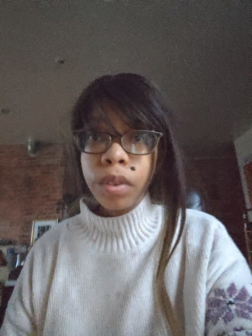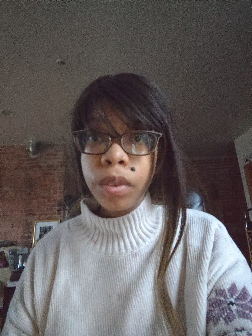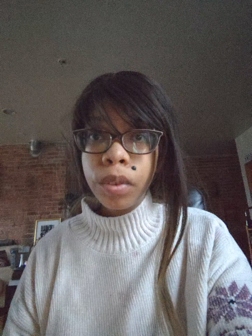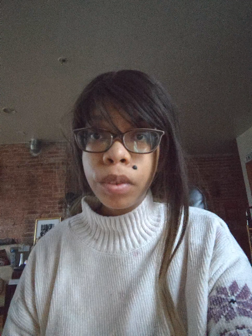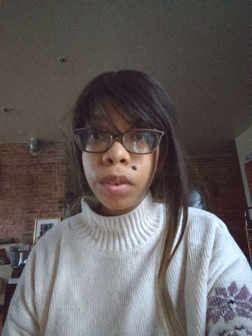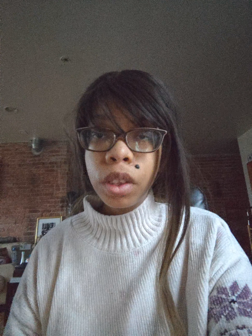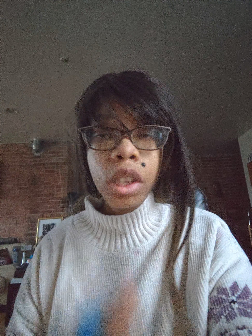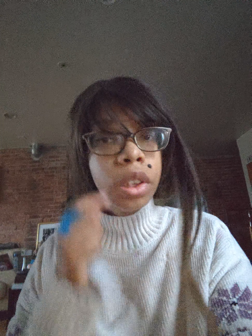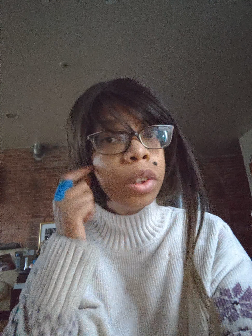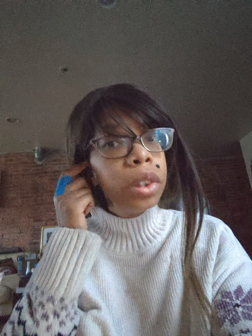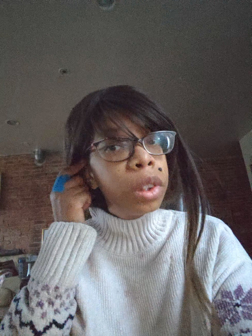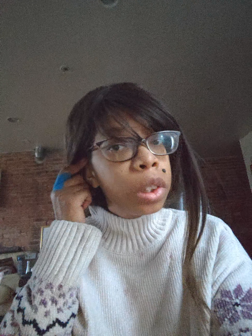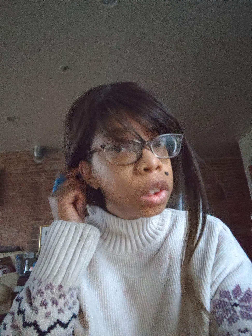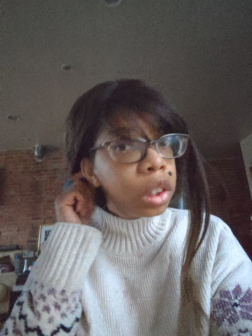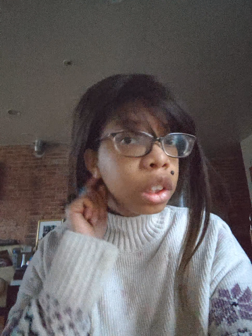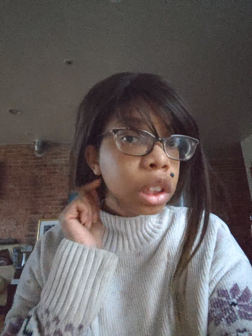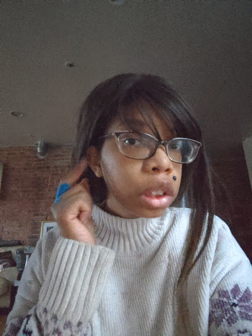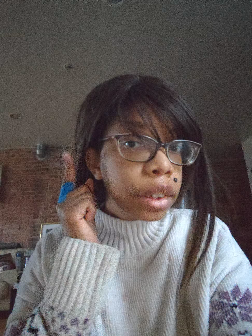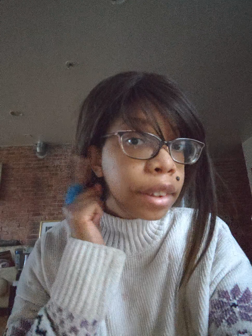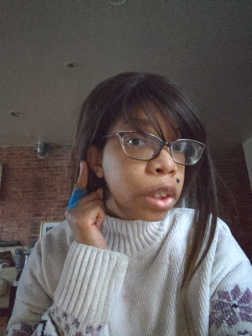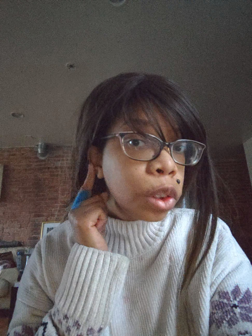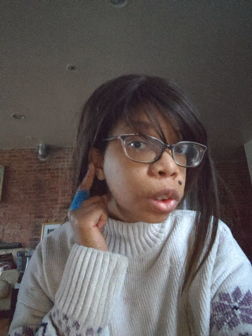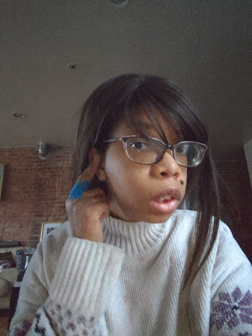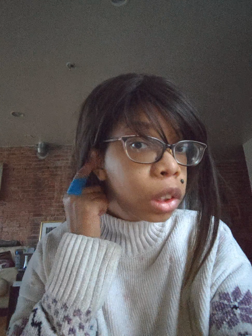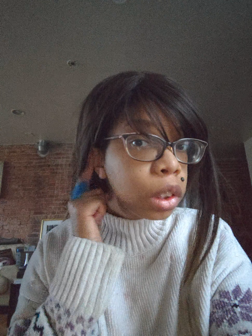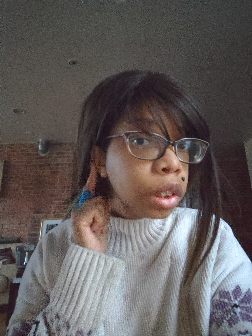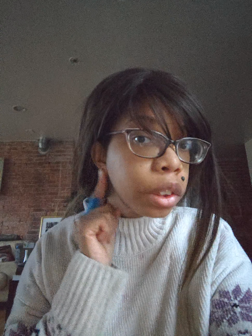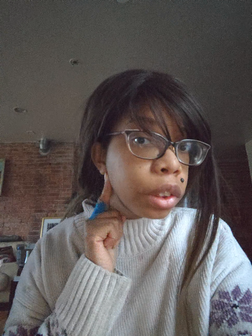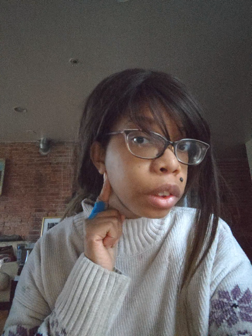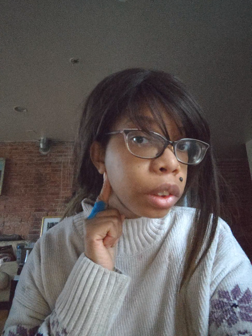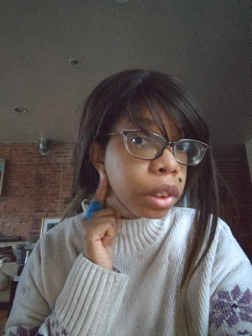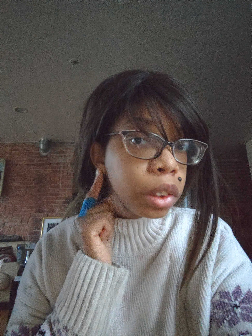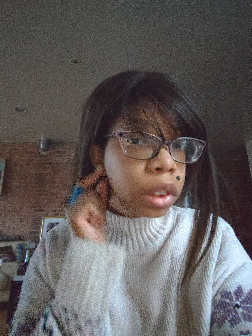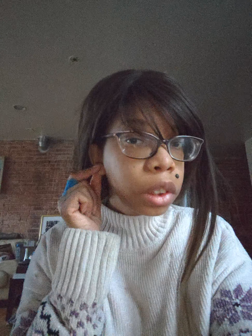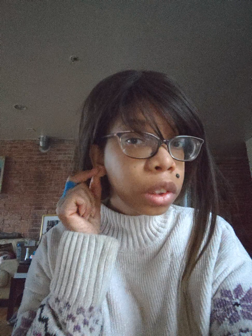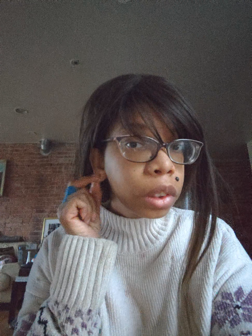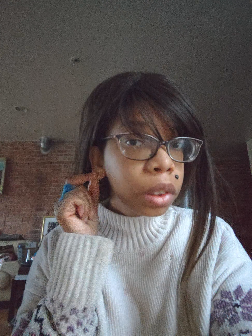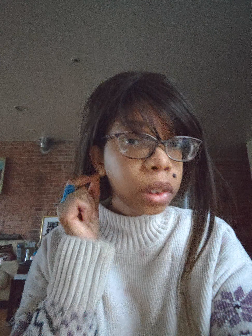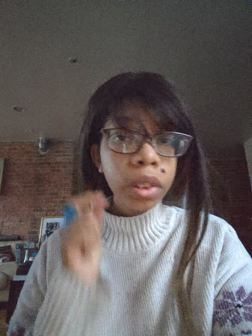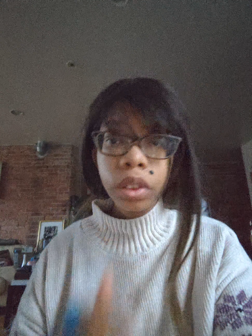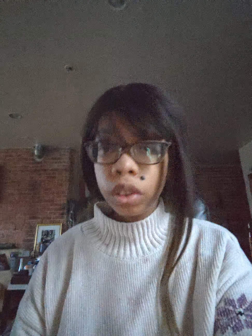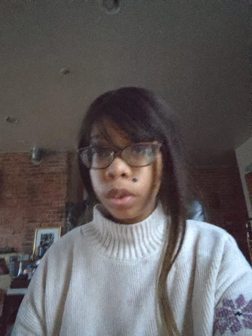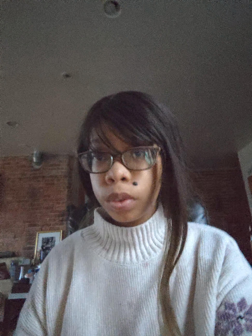ear